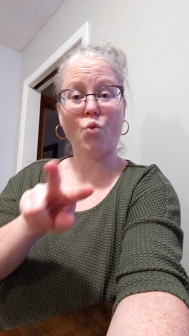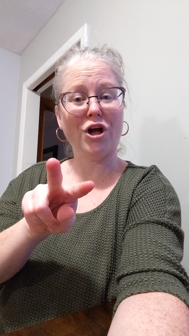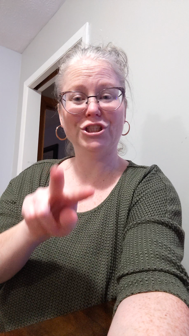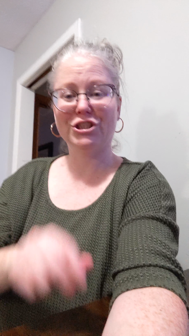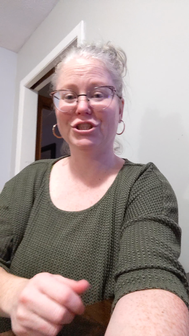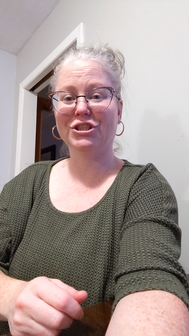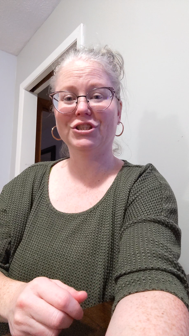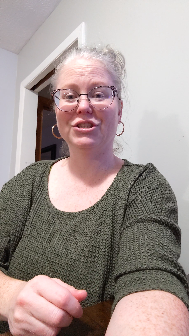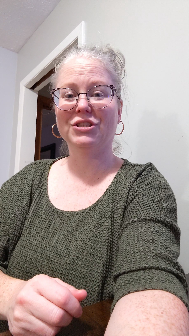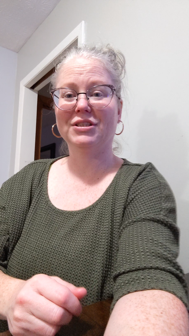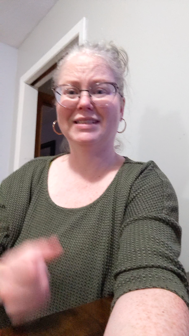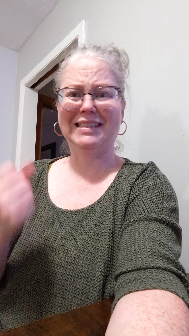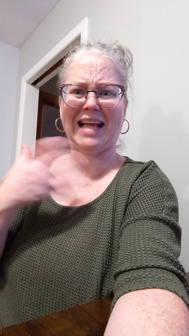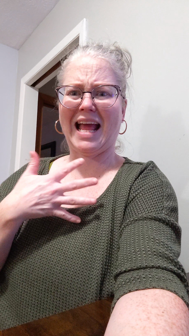scared